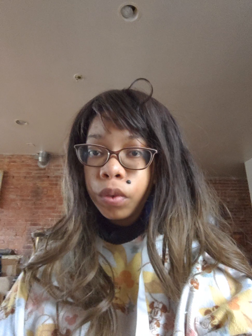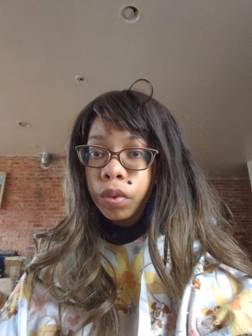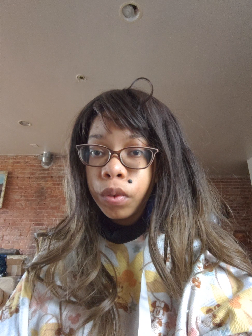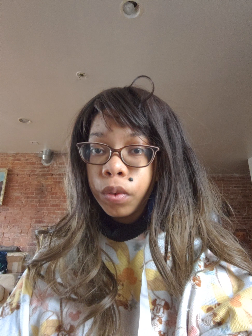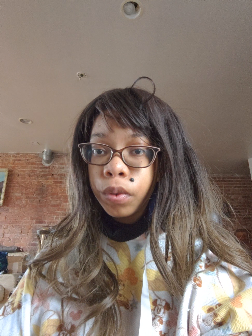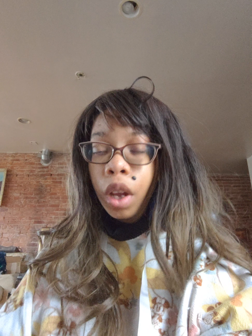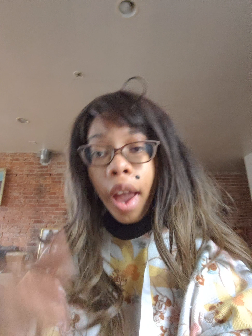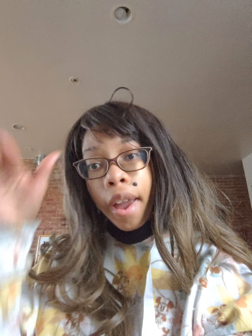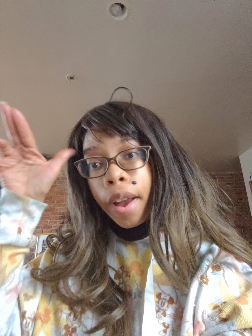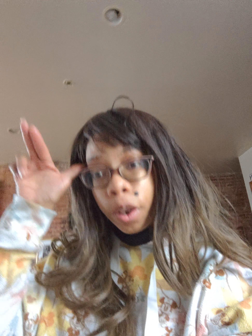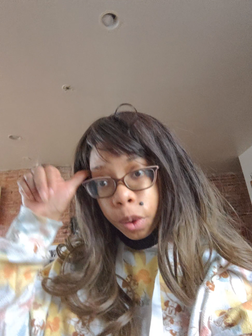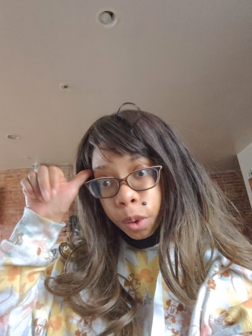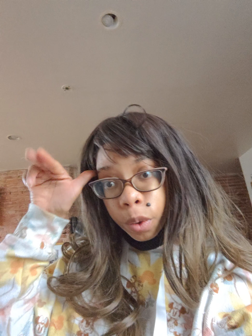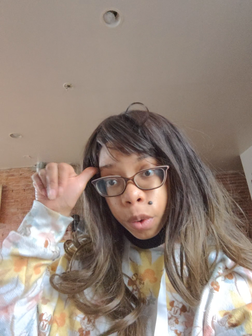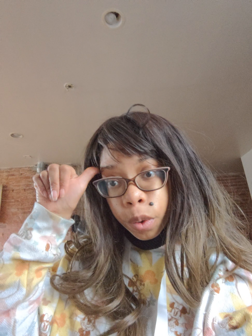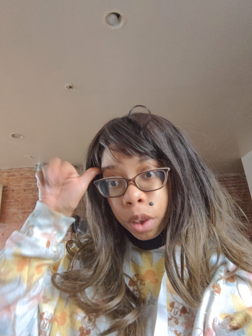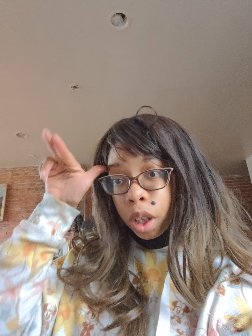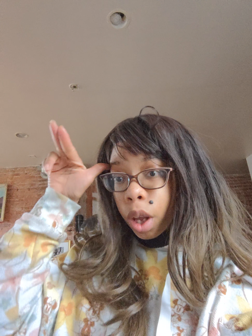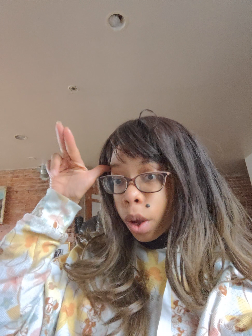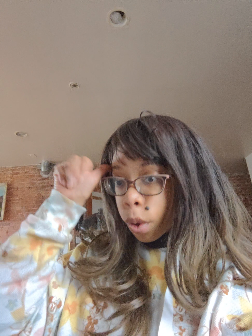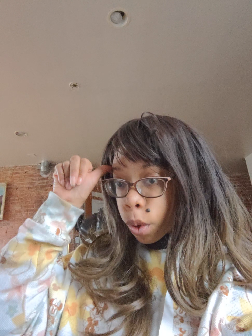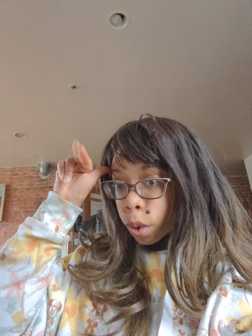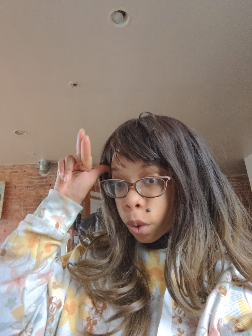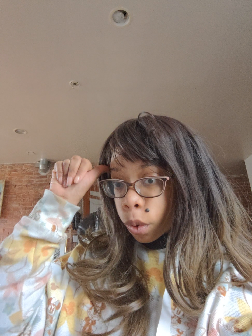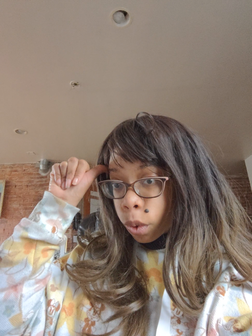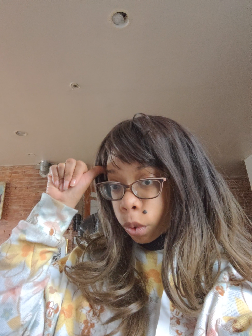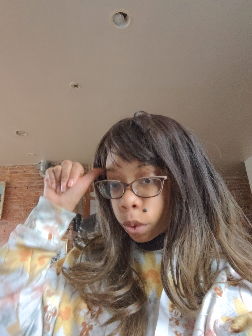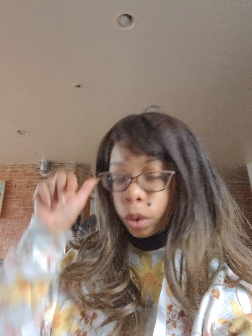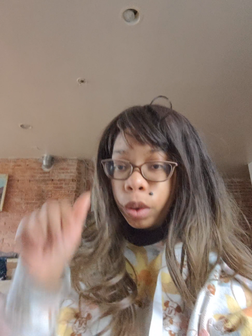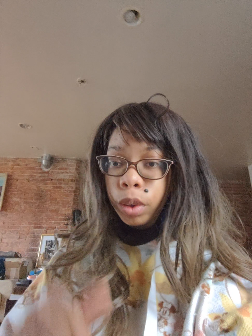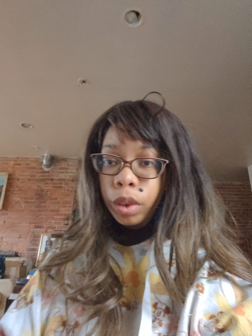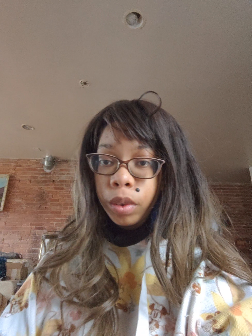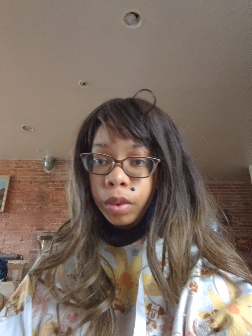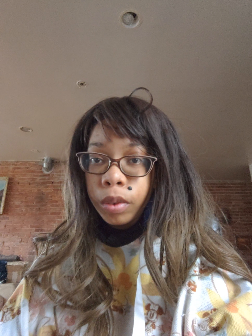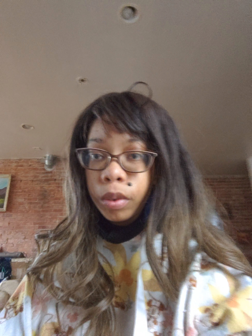horse